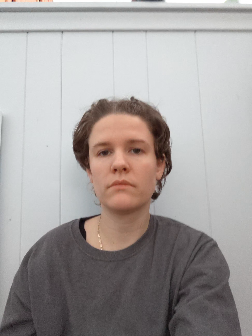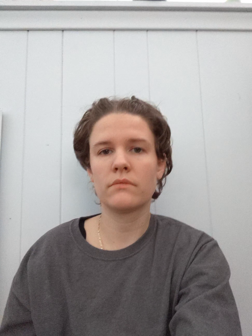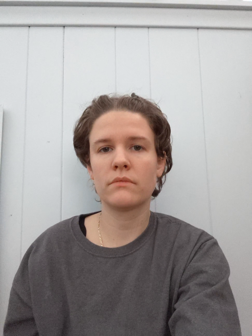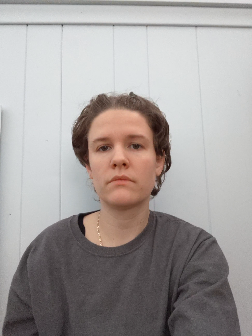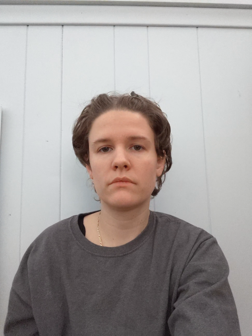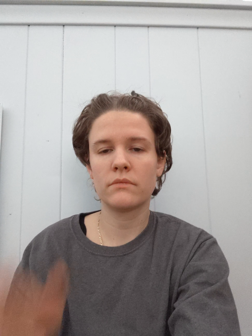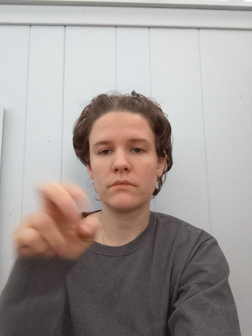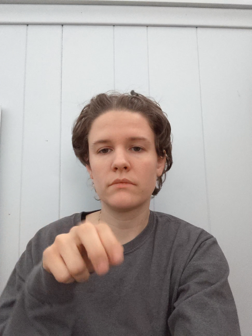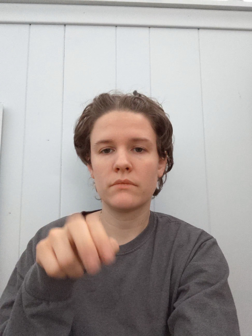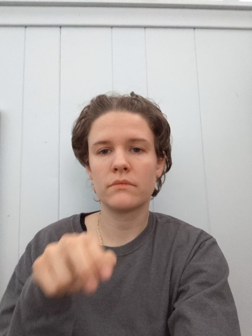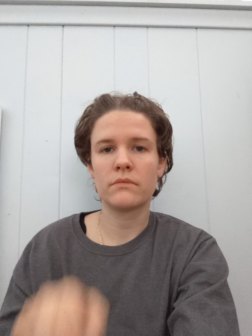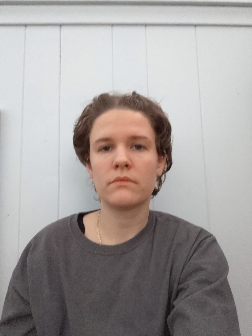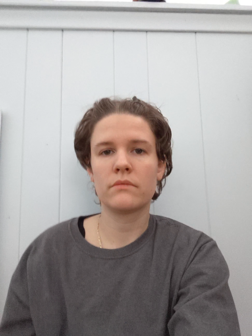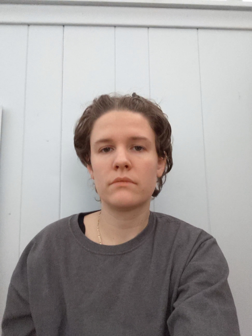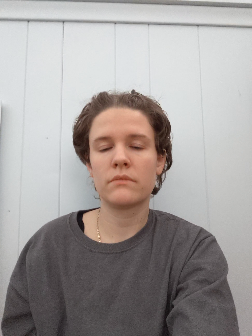chair